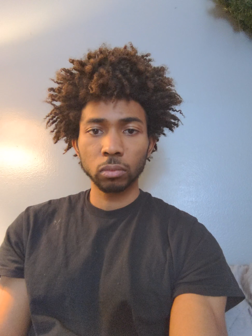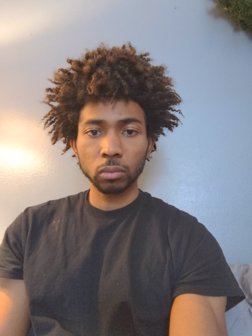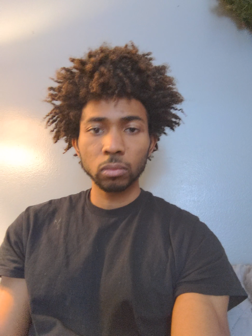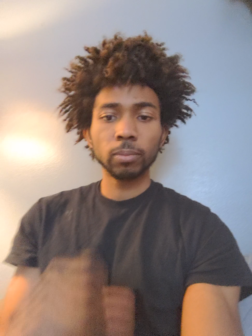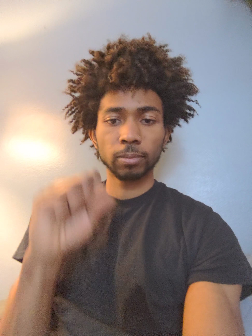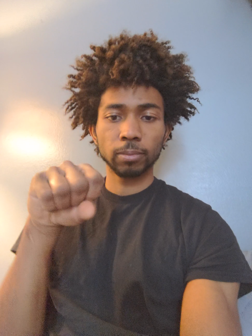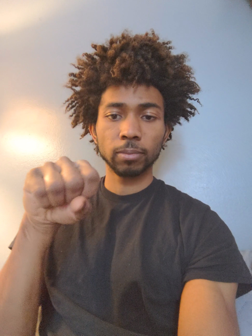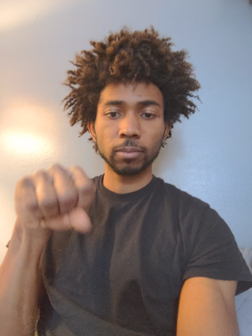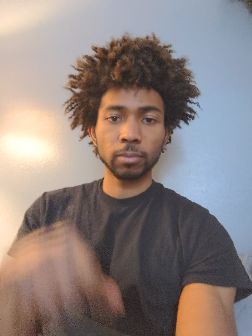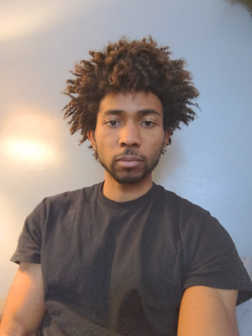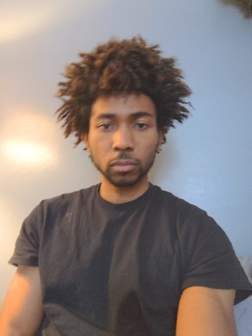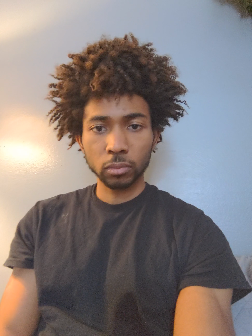yes